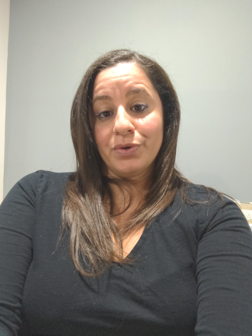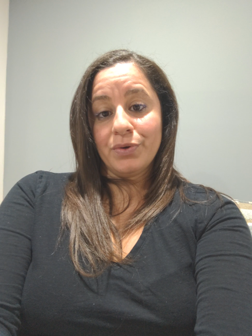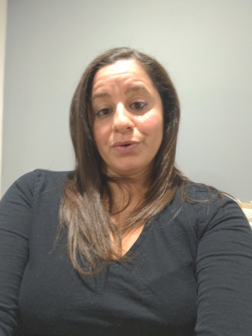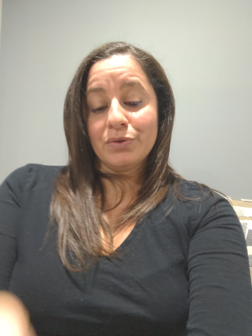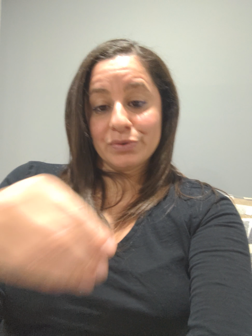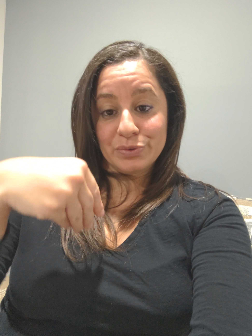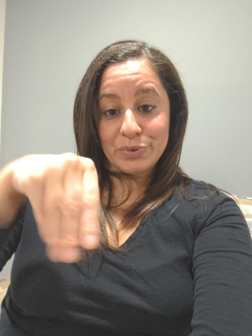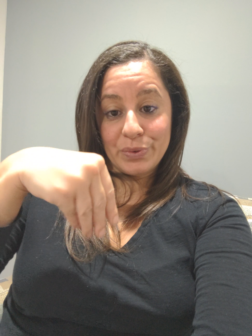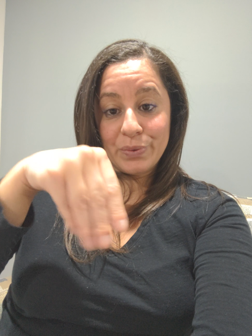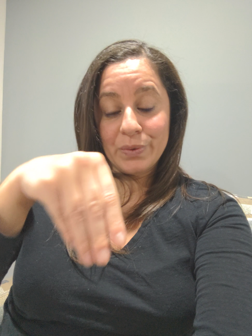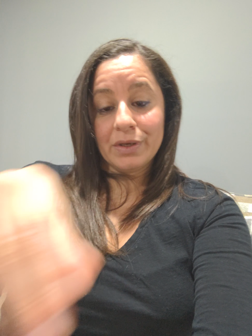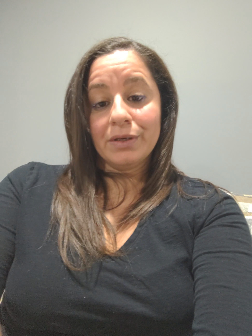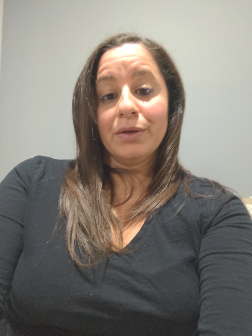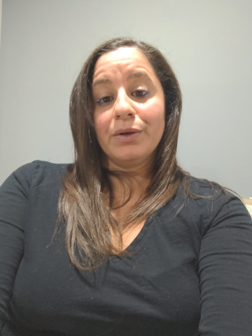store